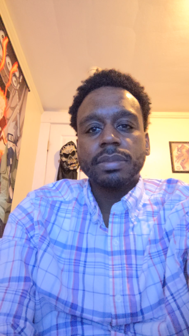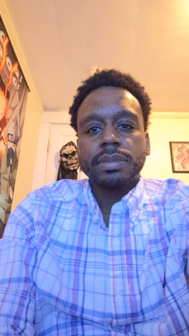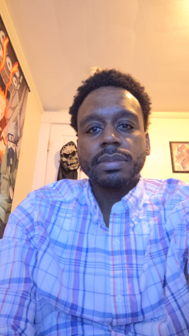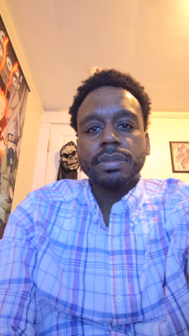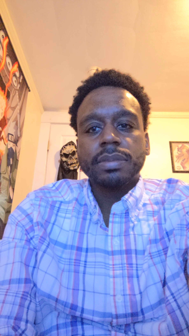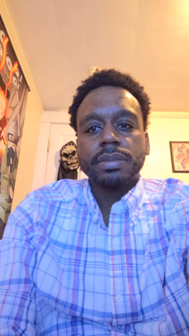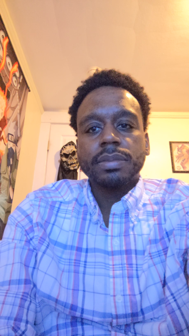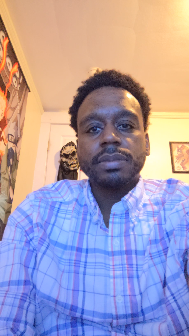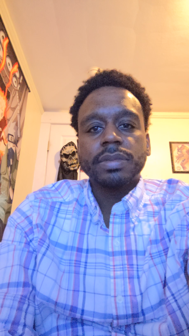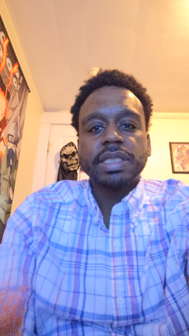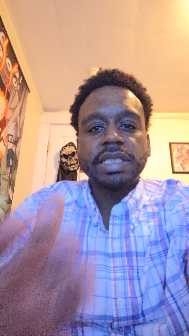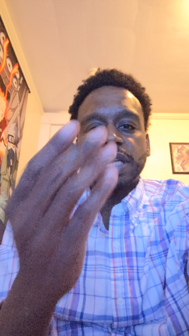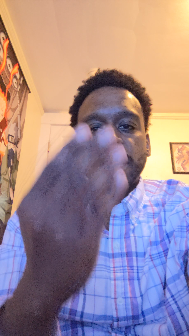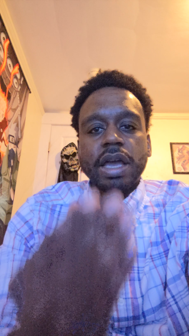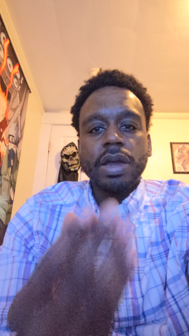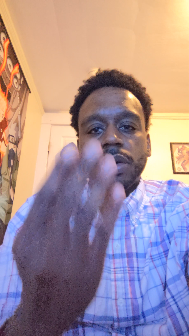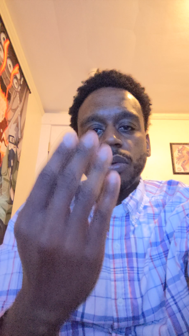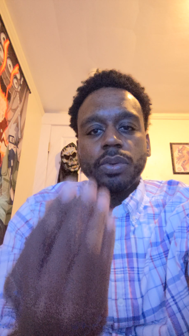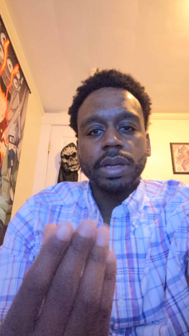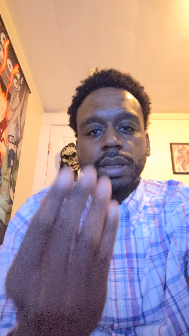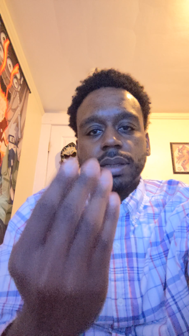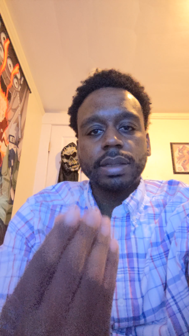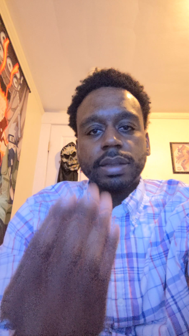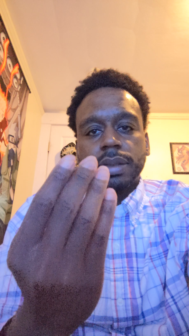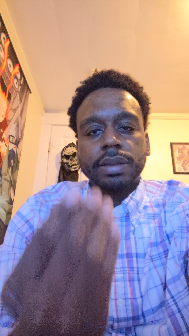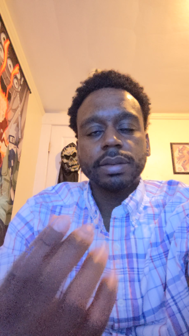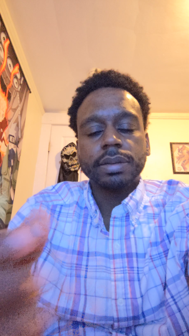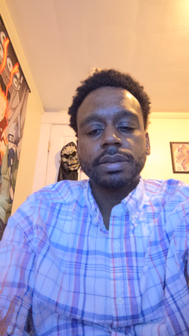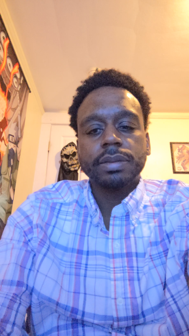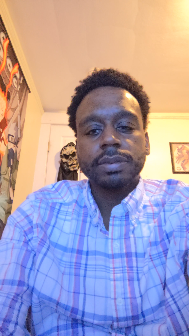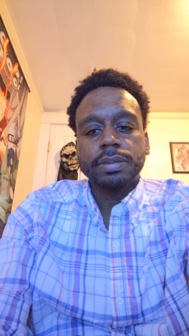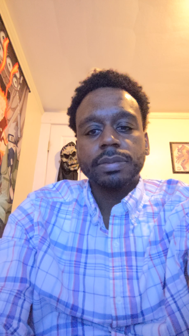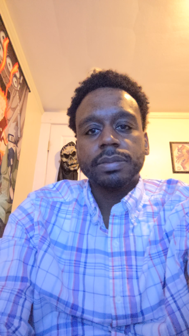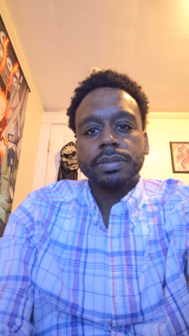gentle